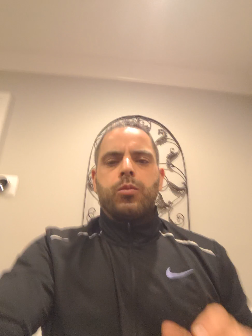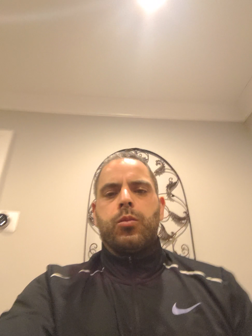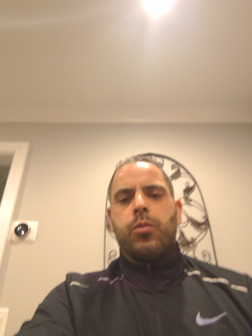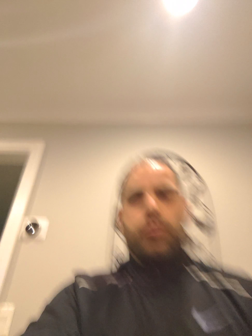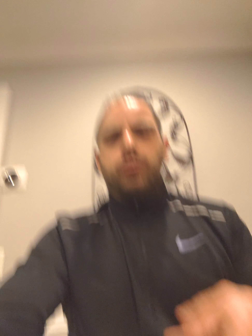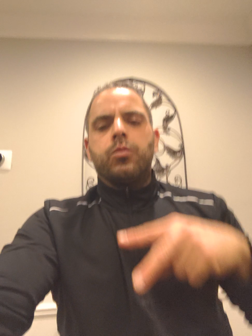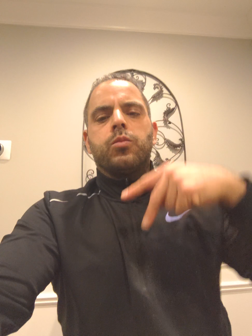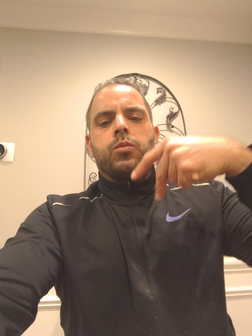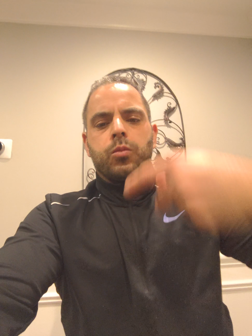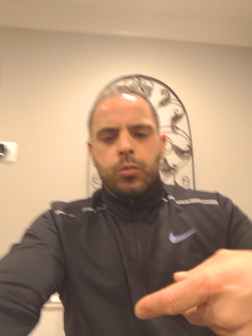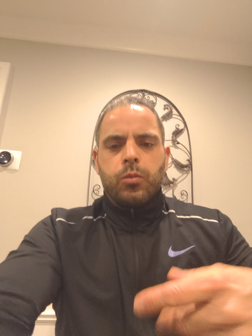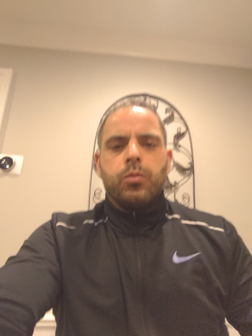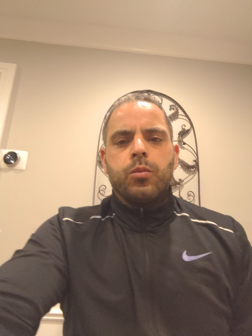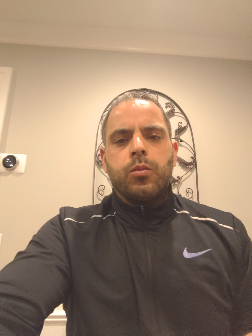fall